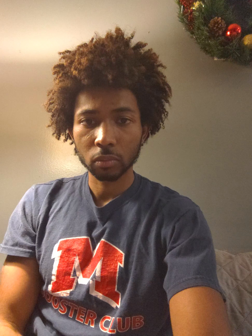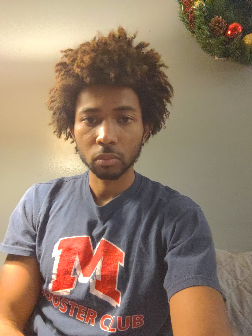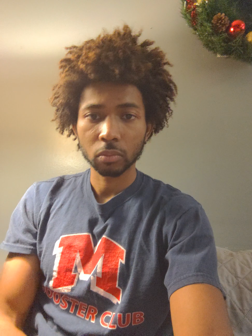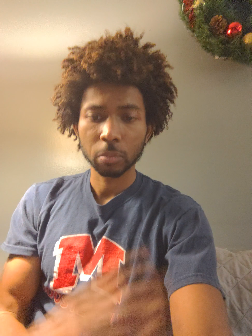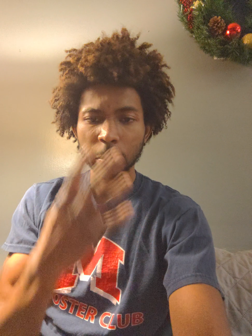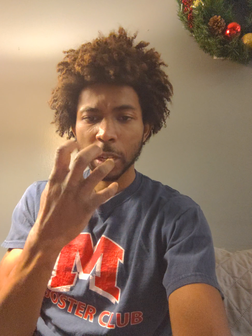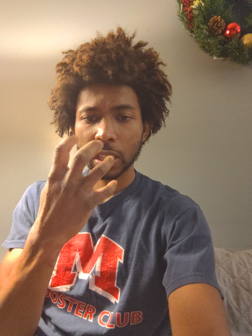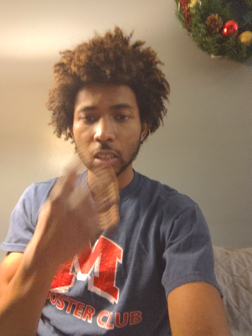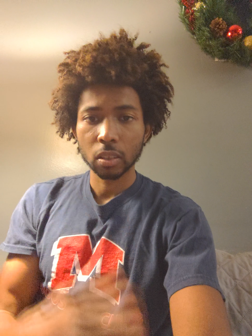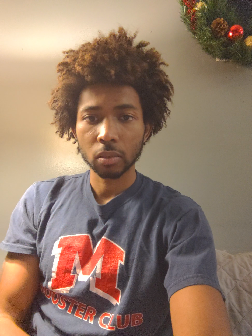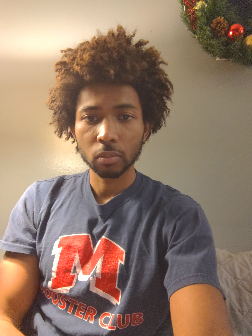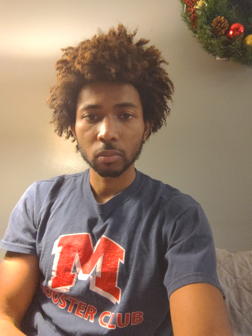mad